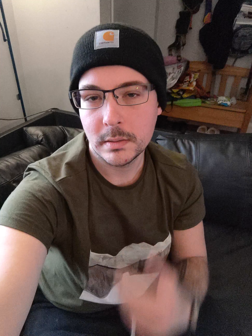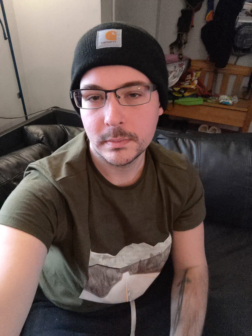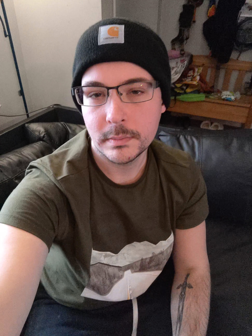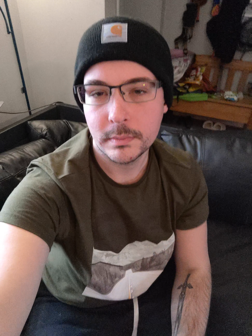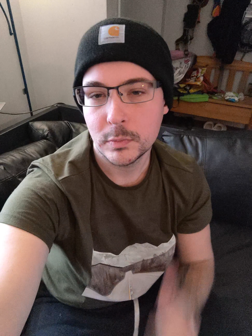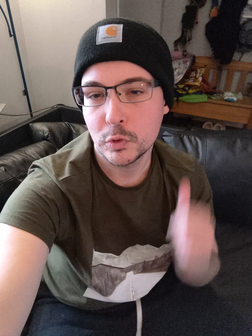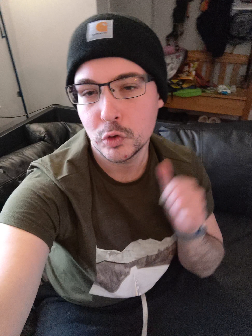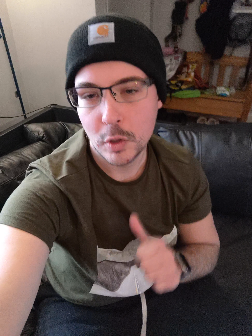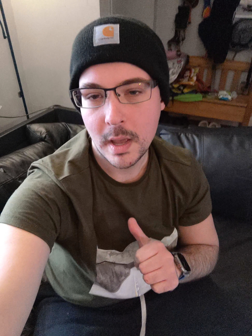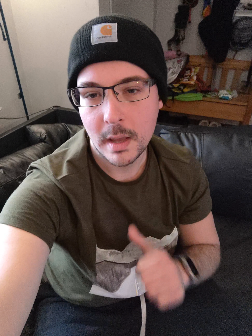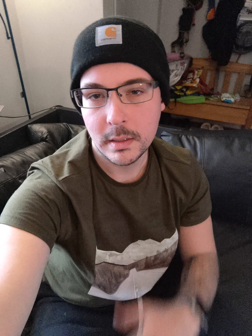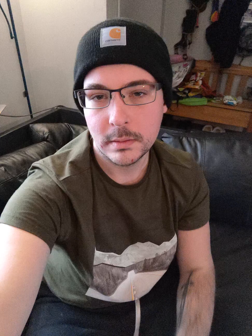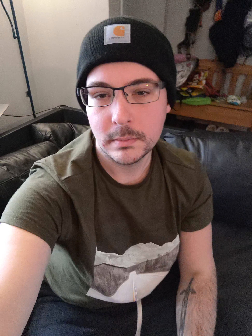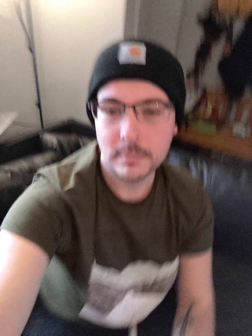jacket